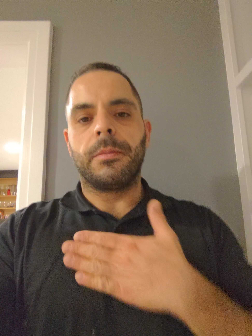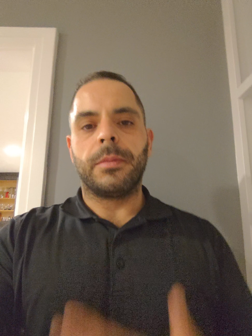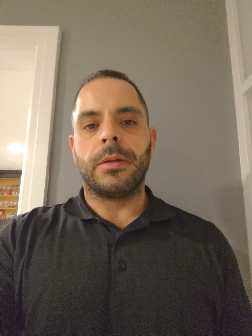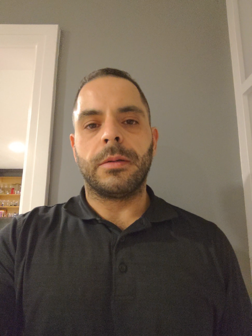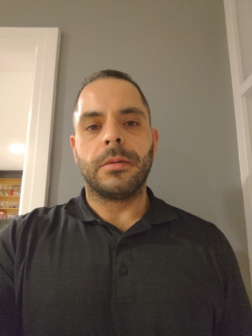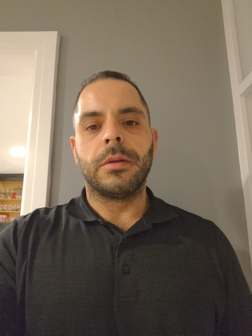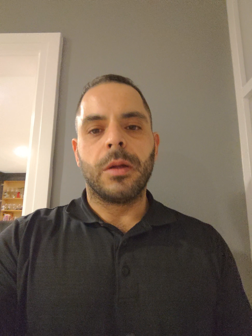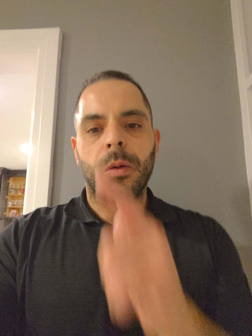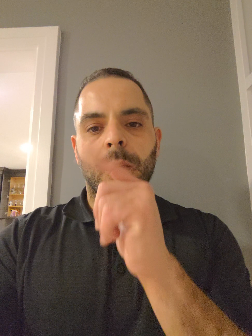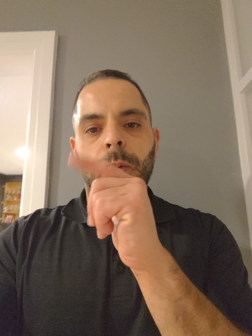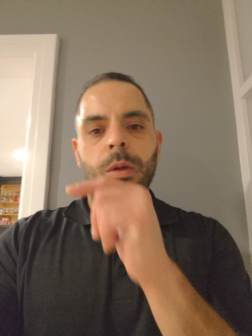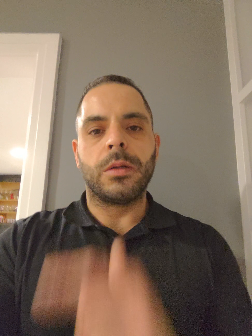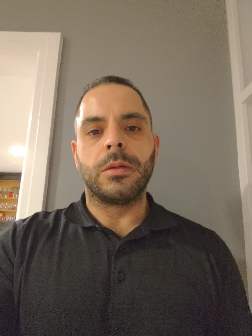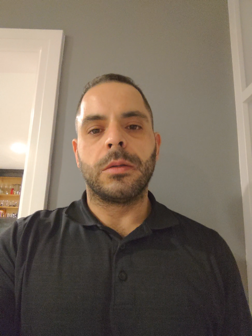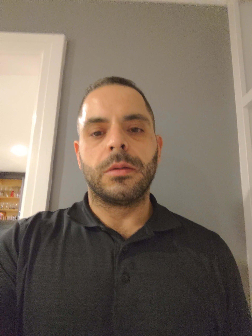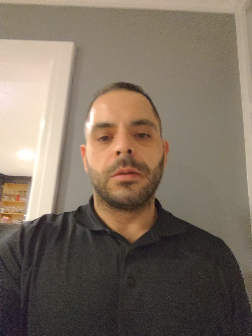who